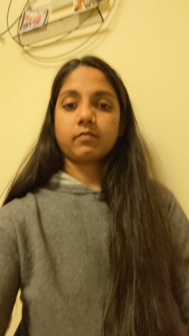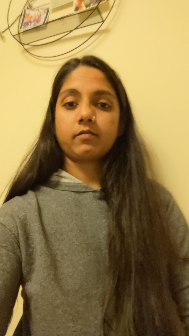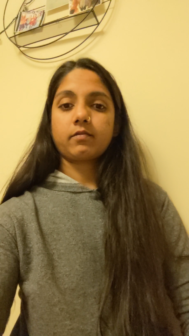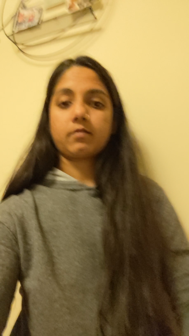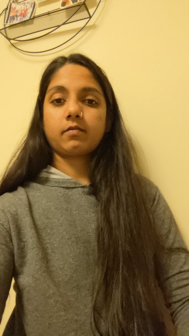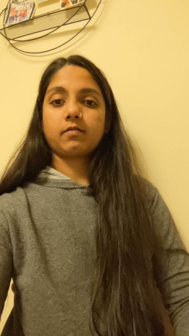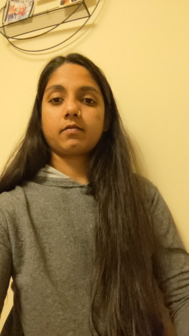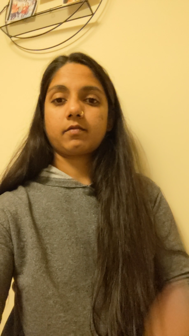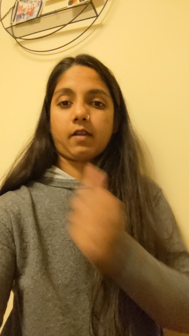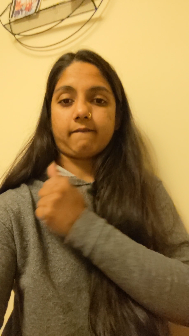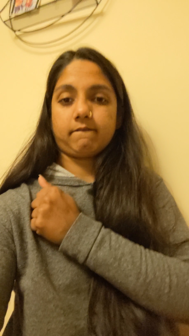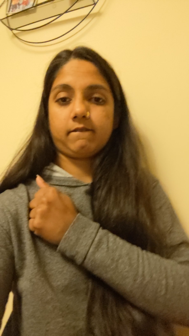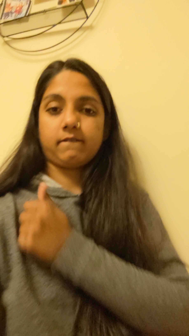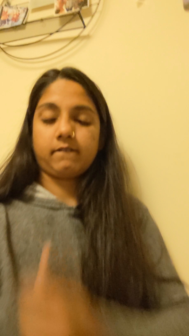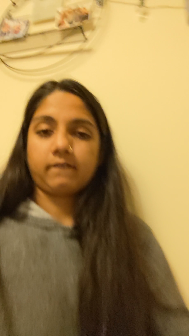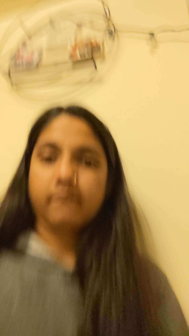love